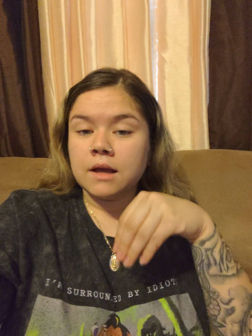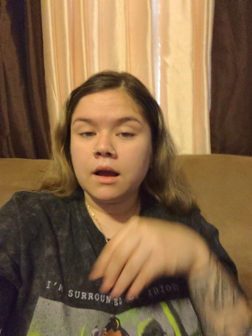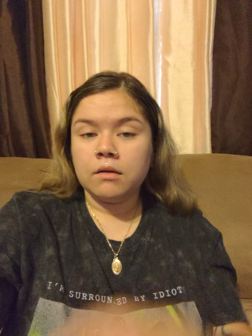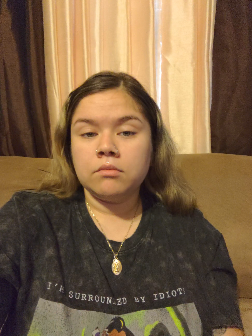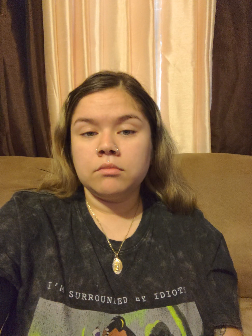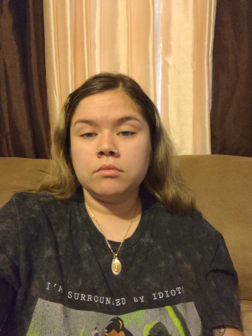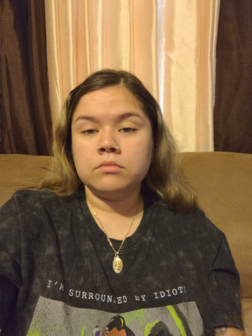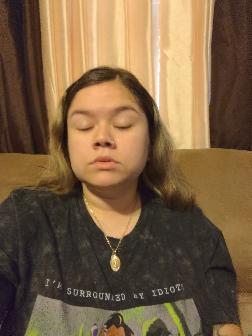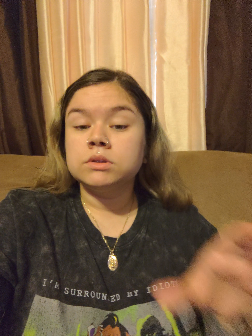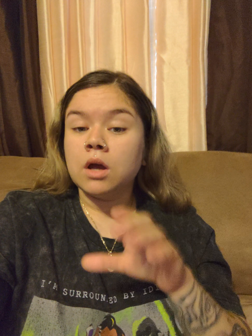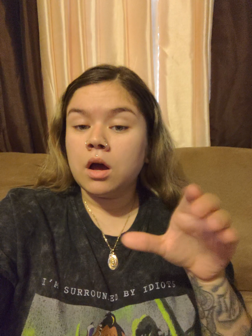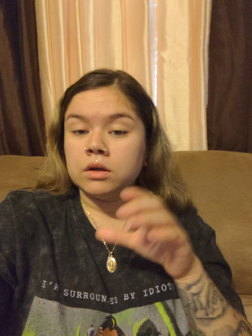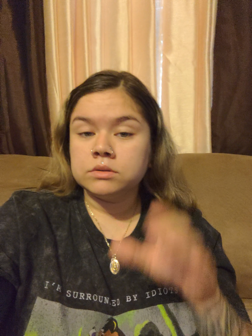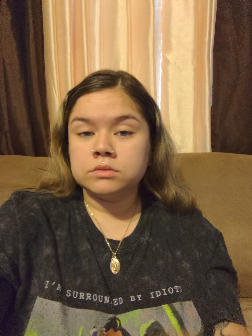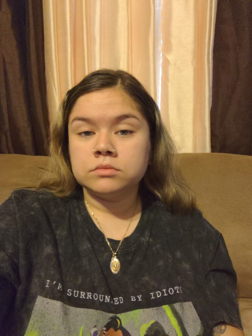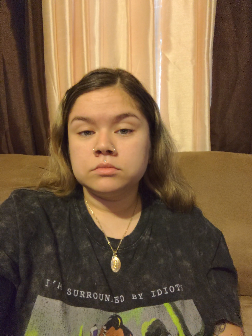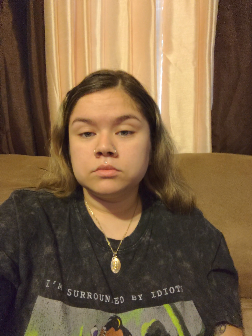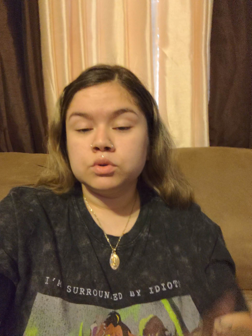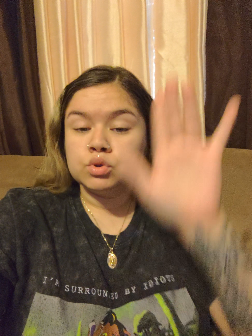does